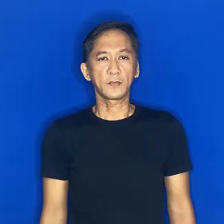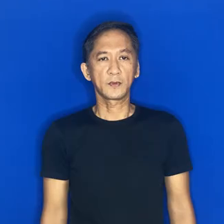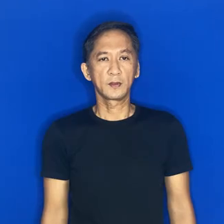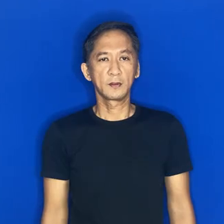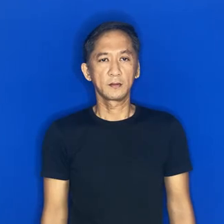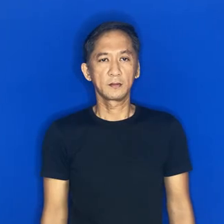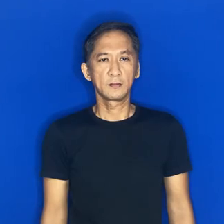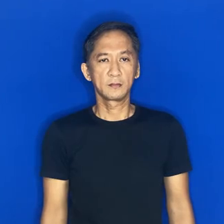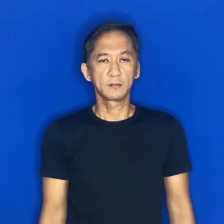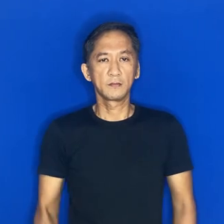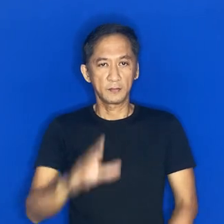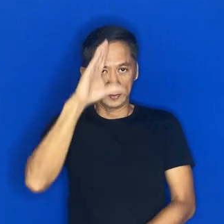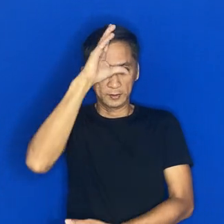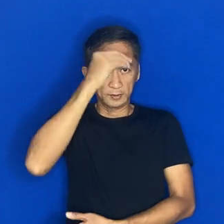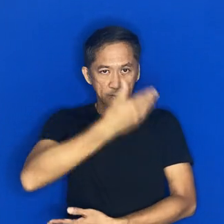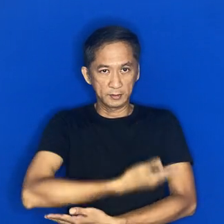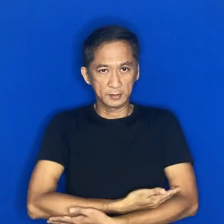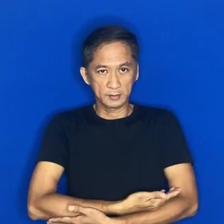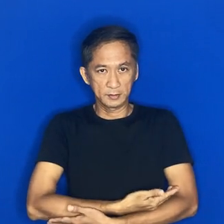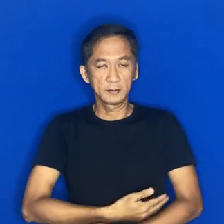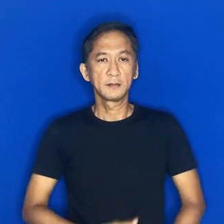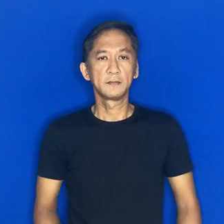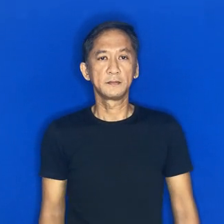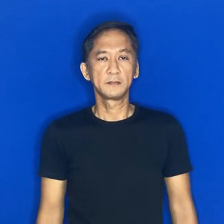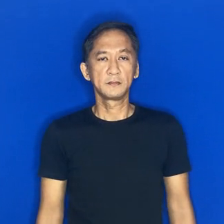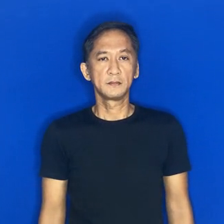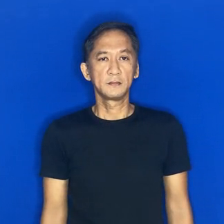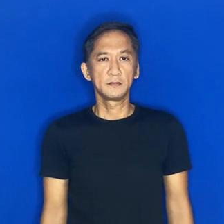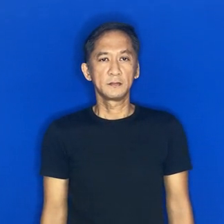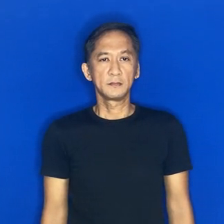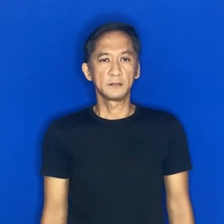son